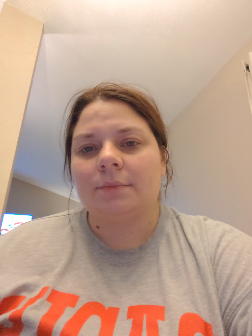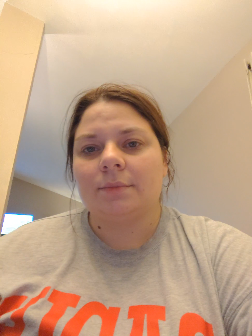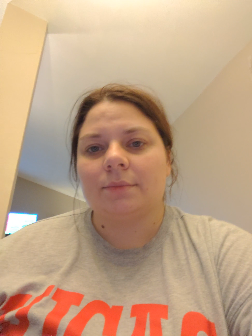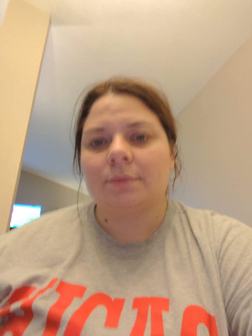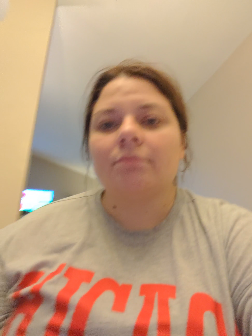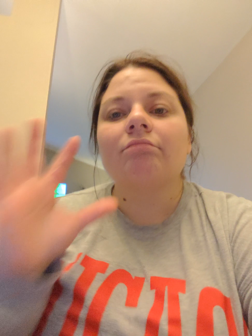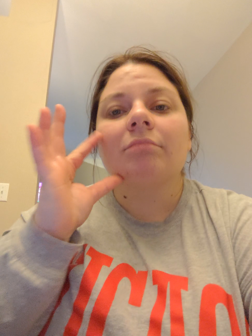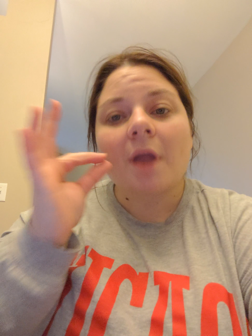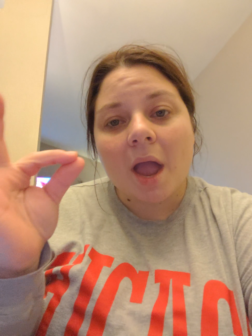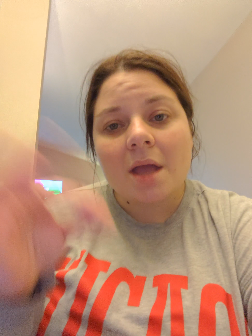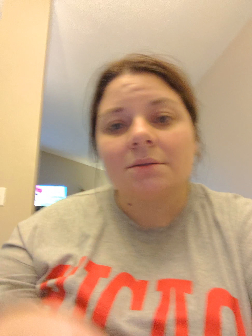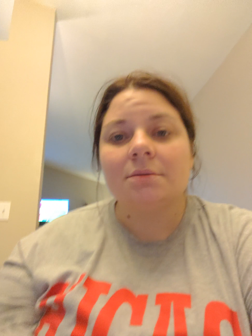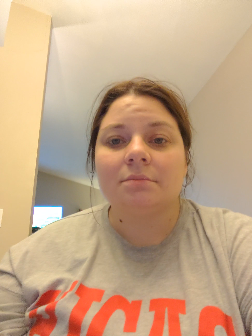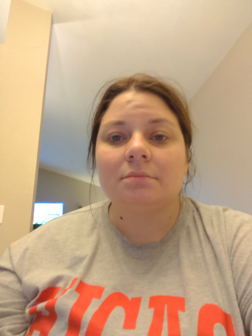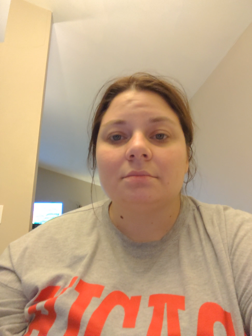cat